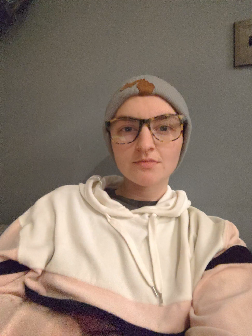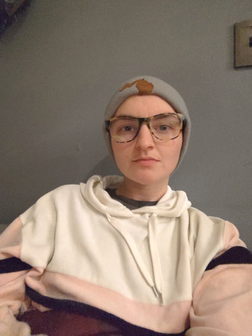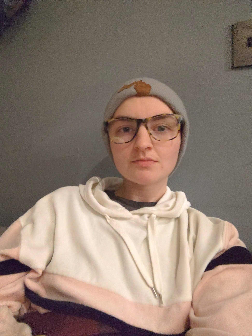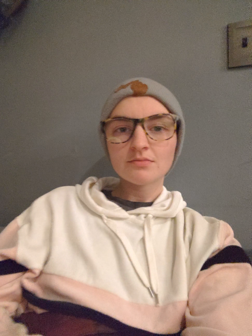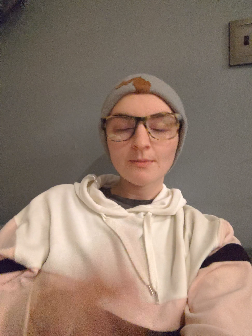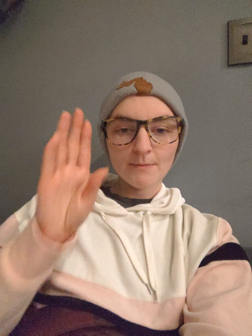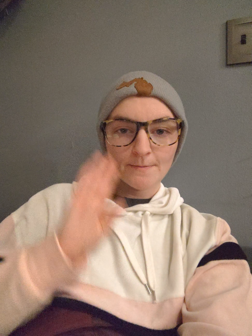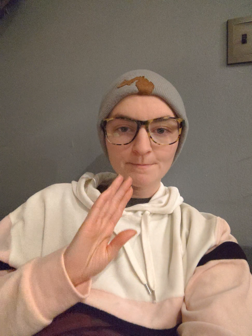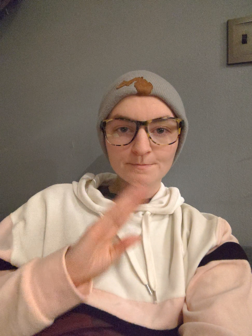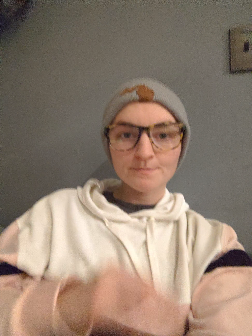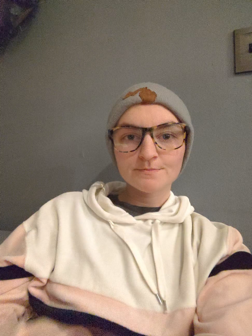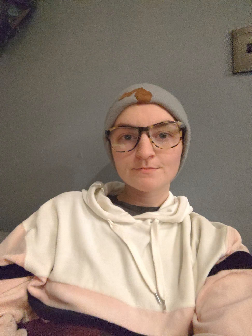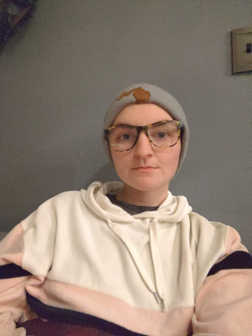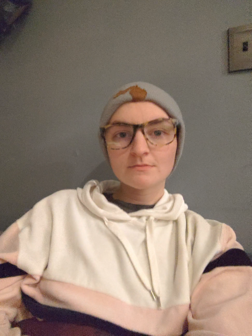brown